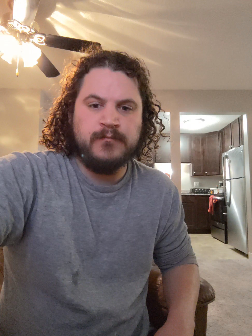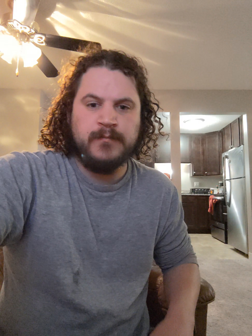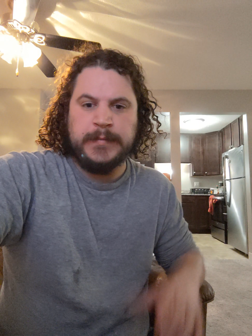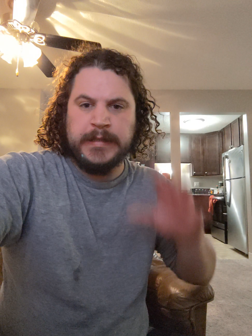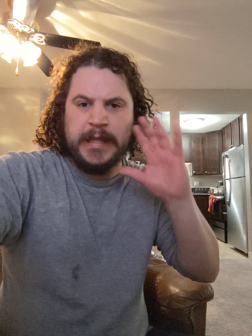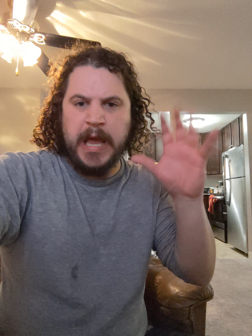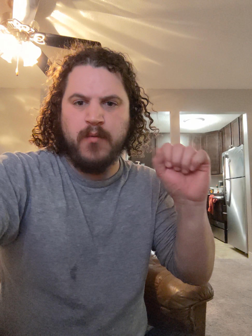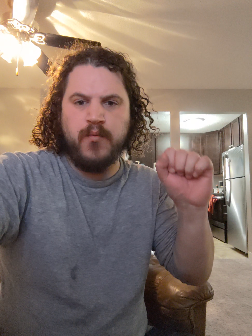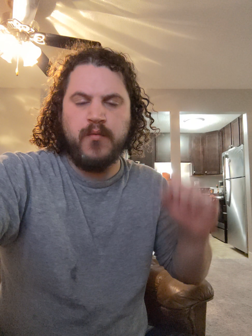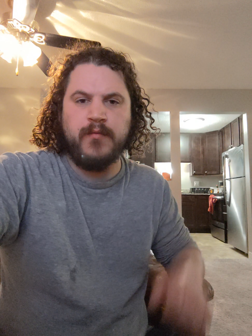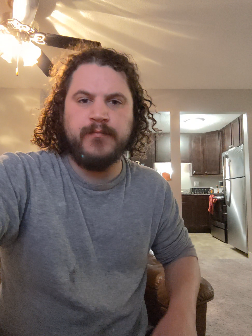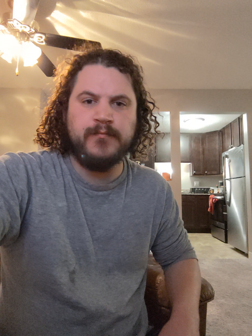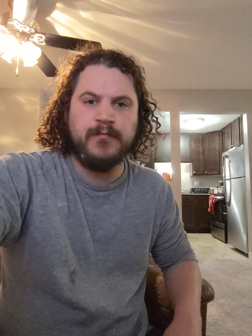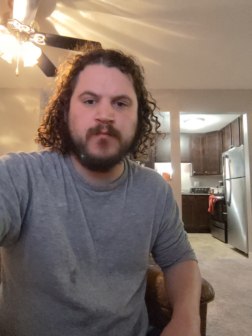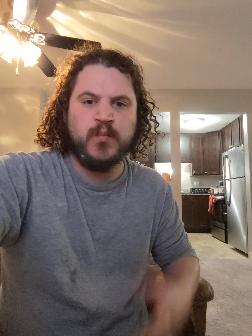loud